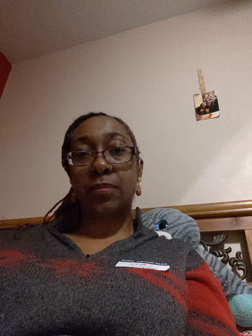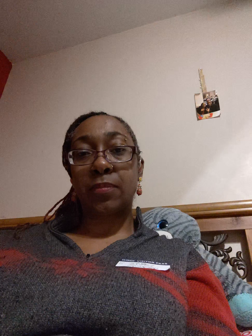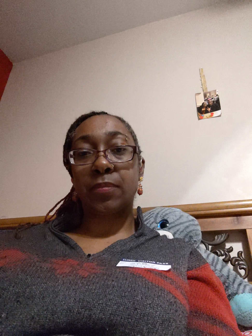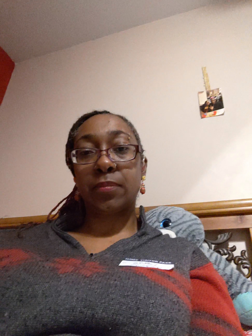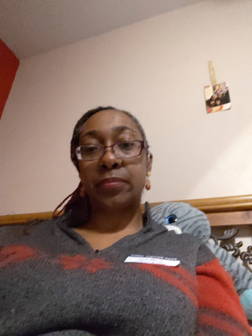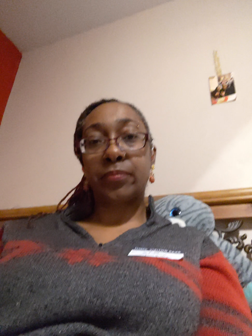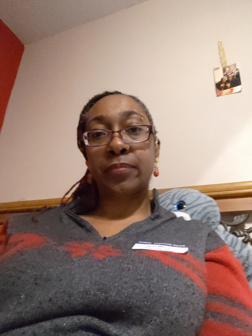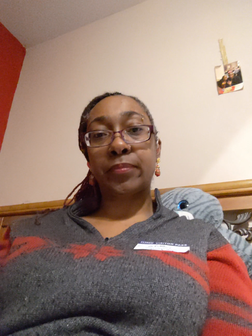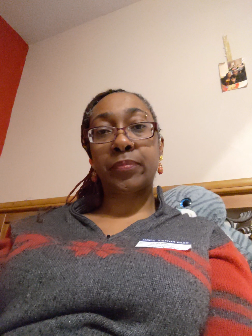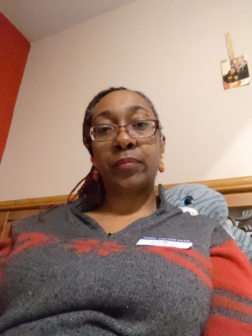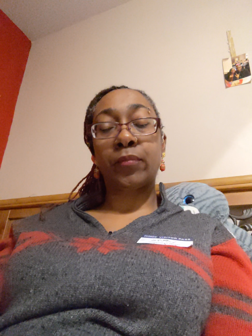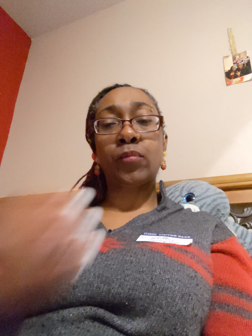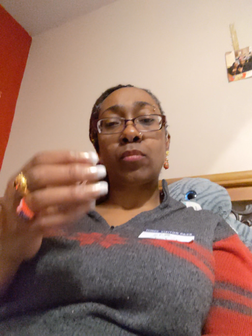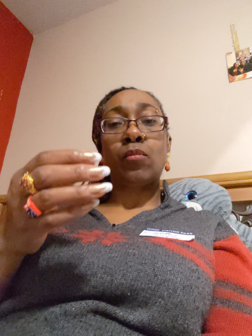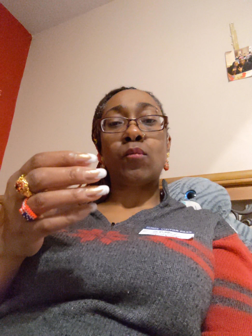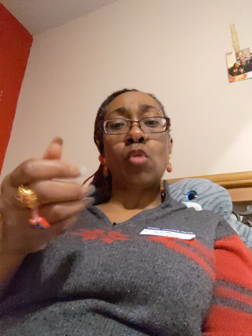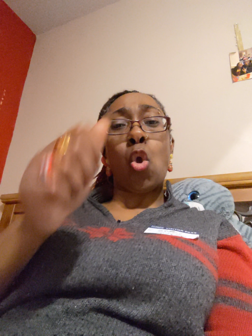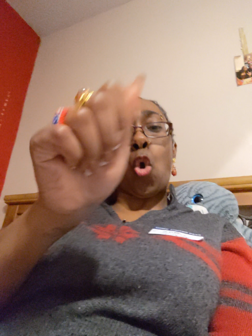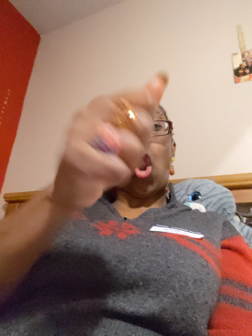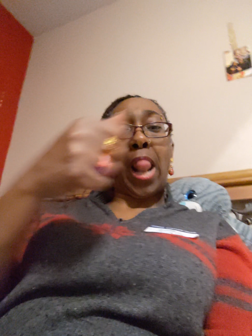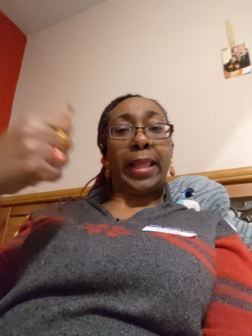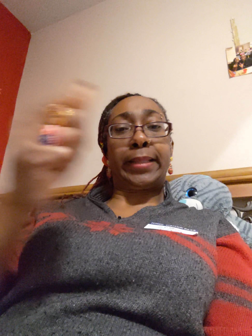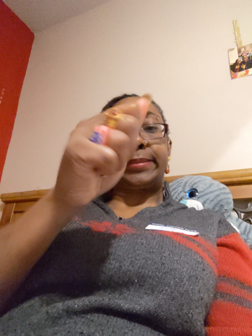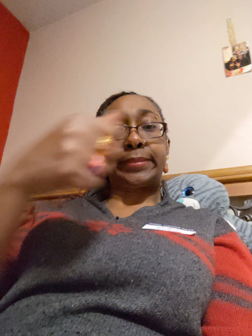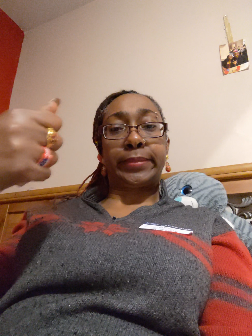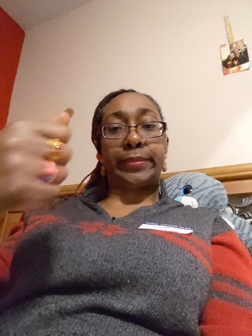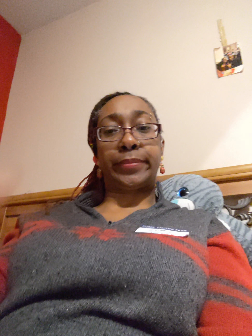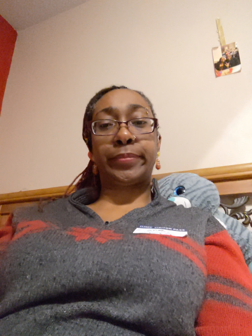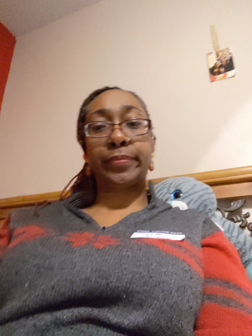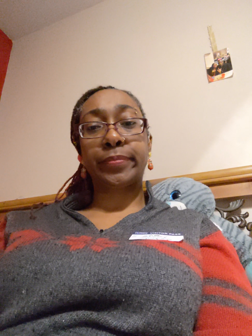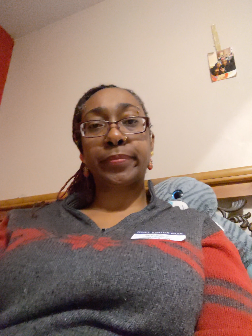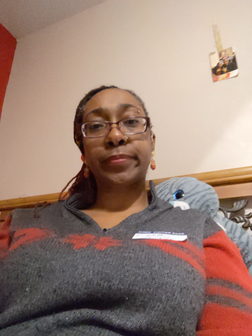closet